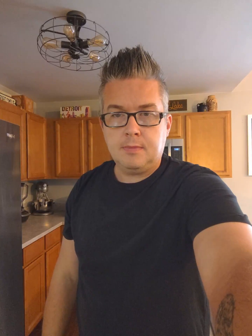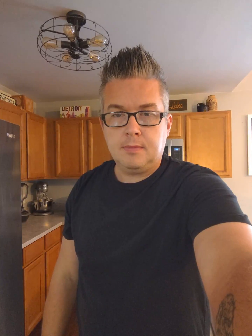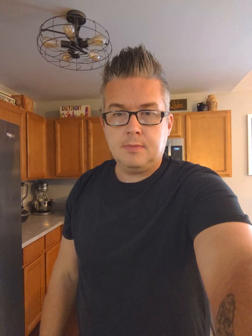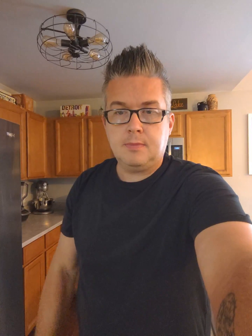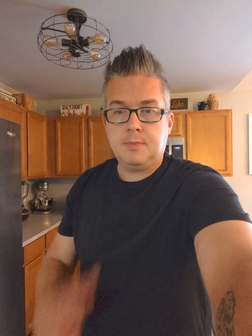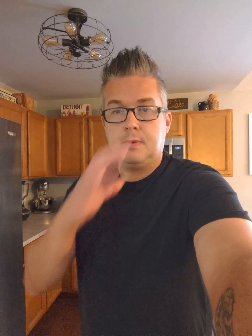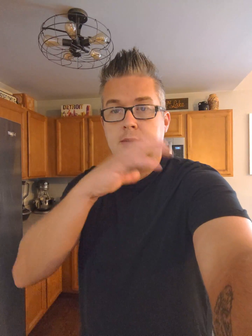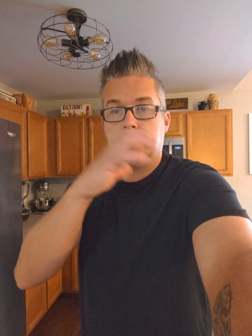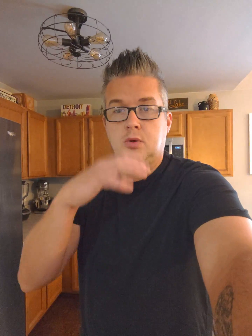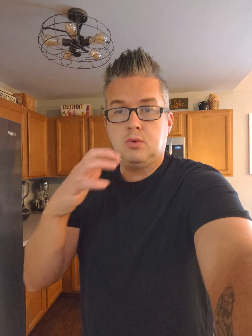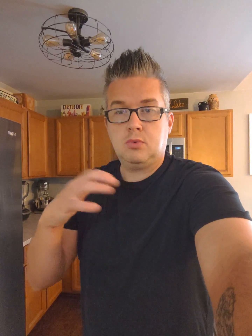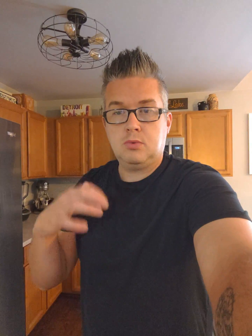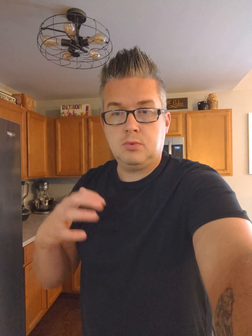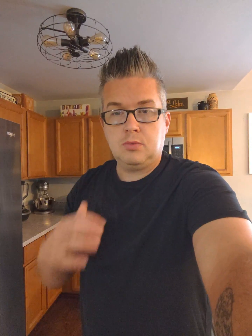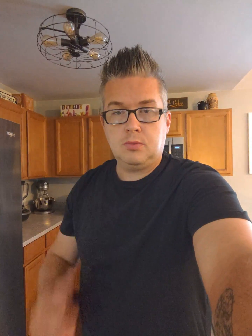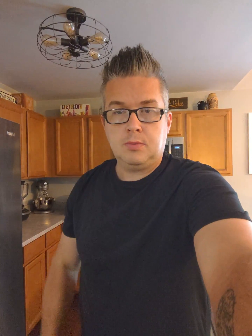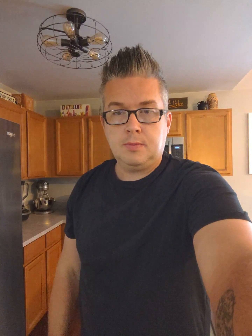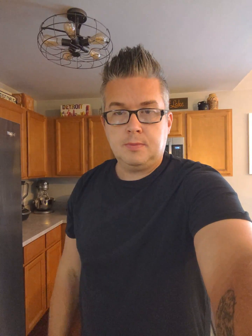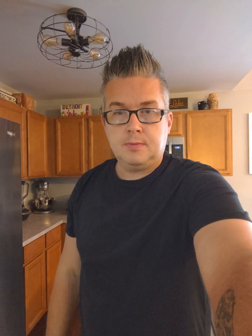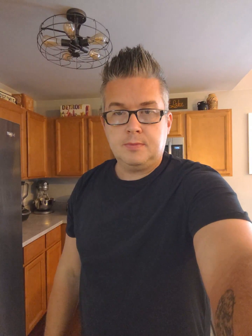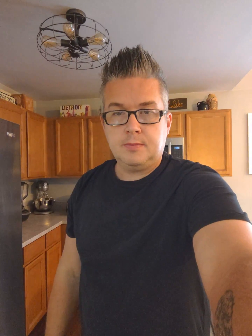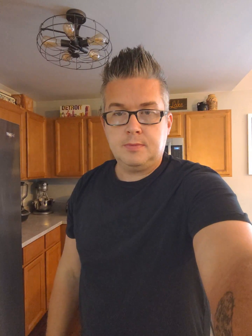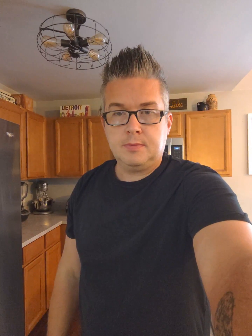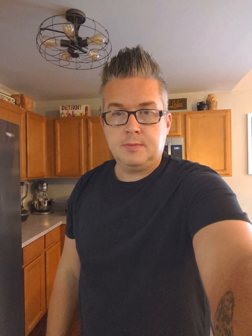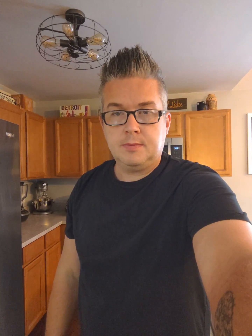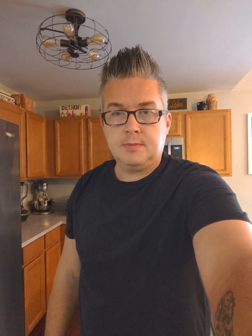grapes